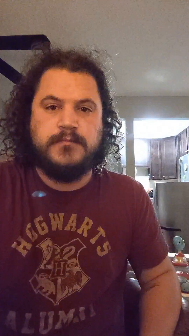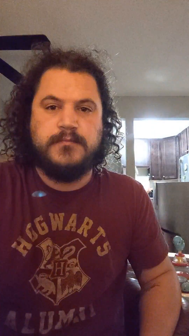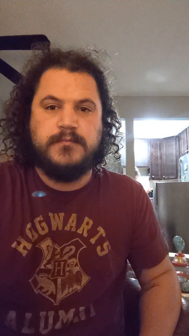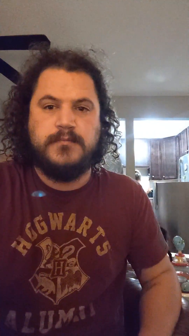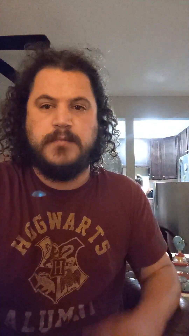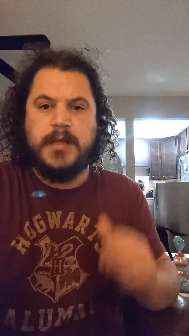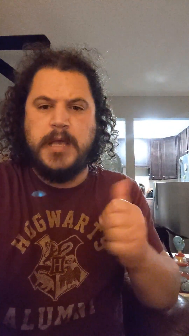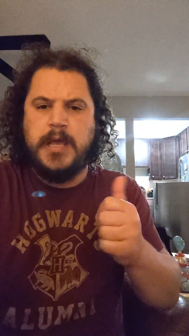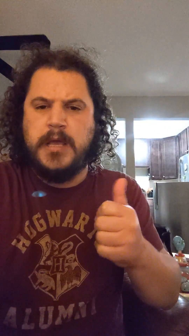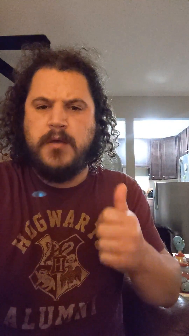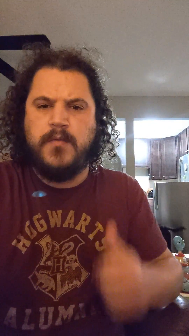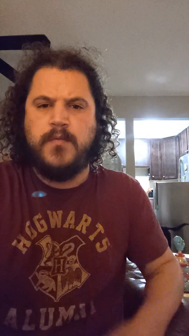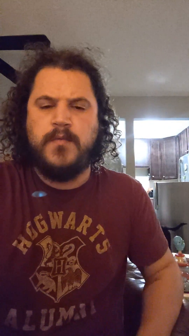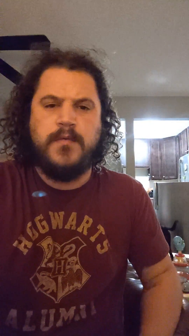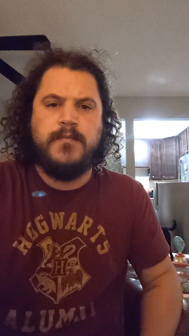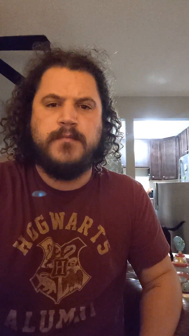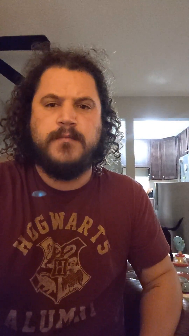how